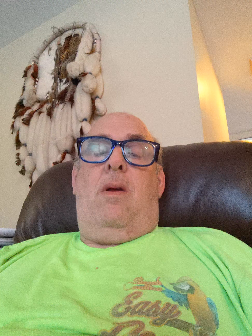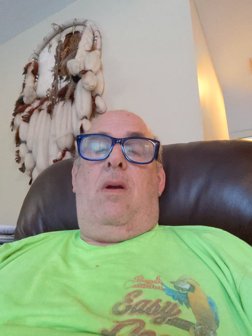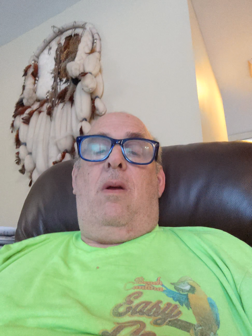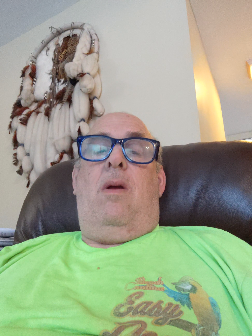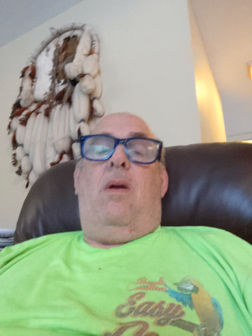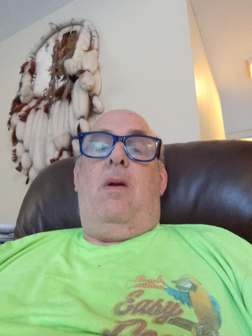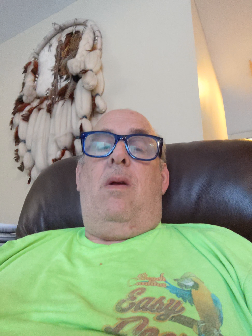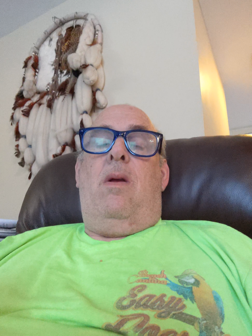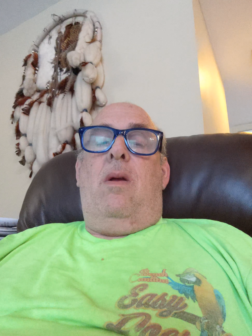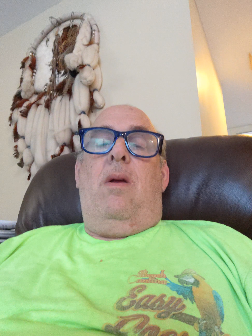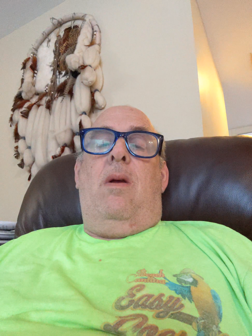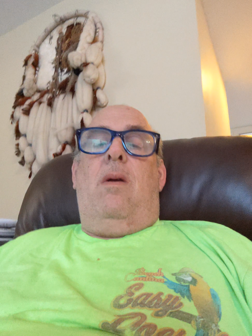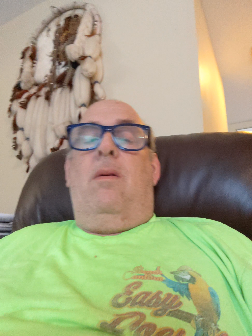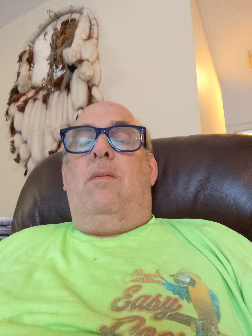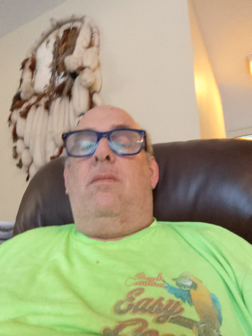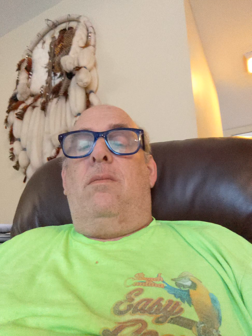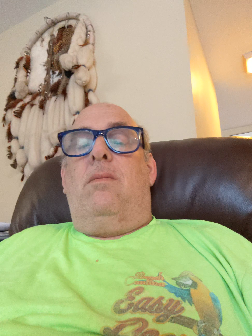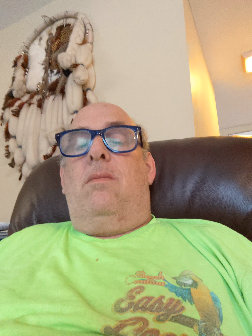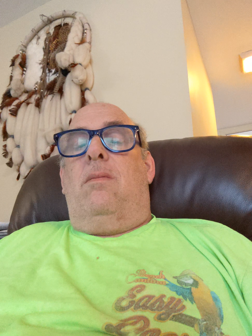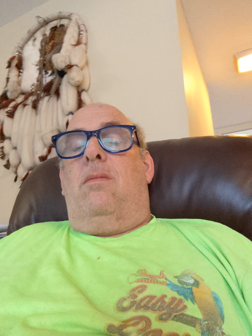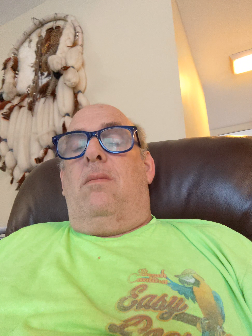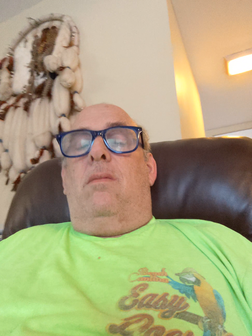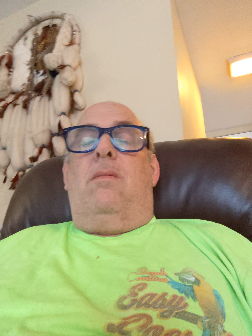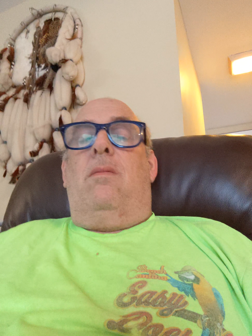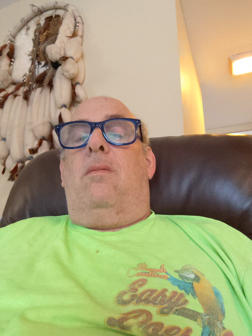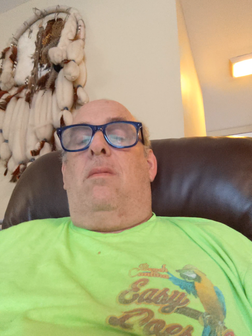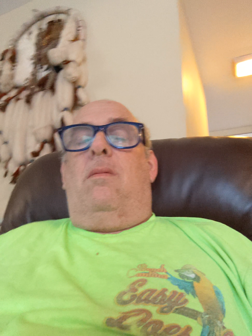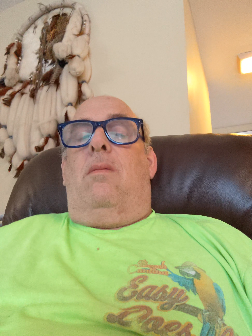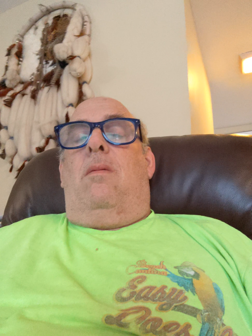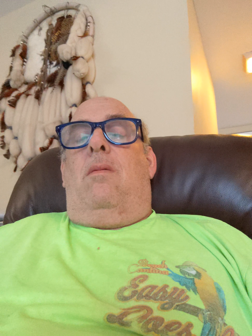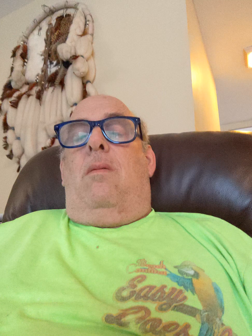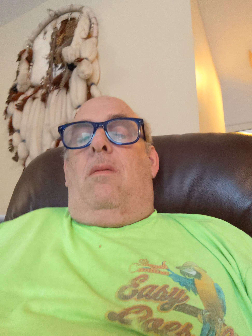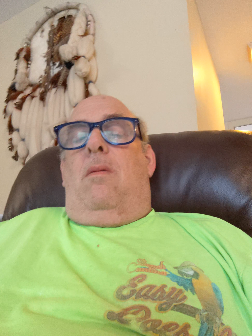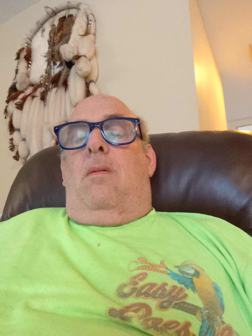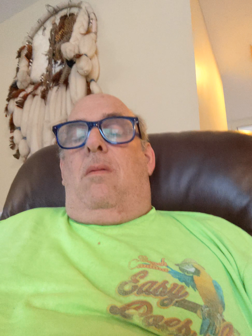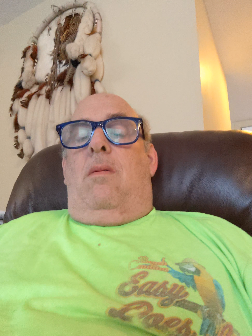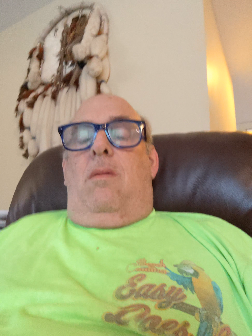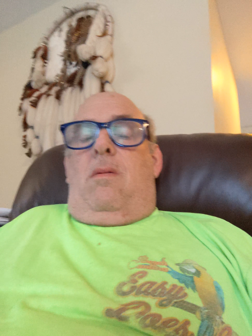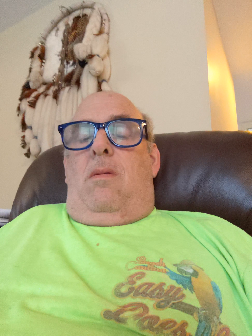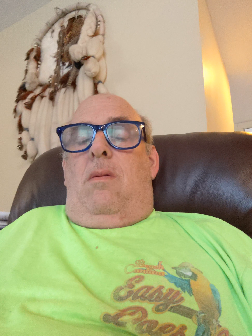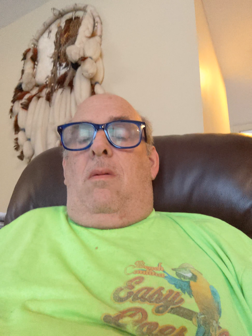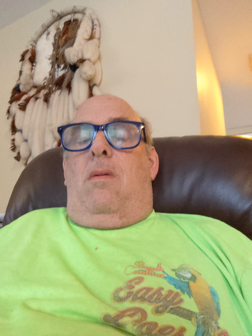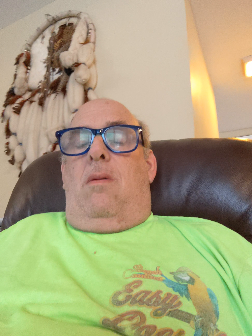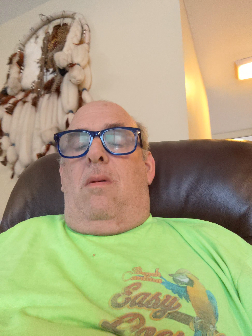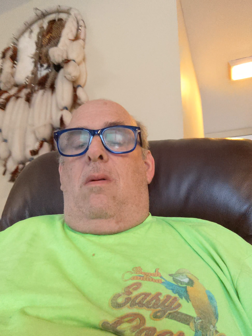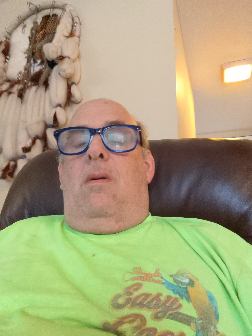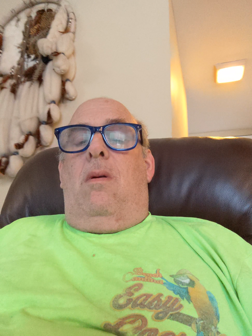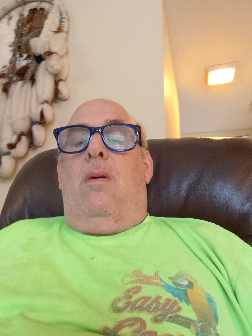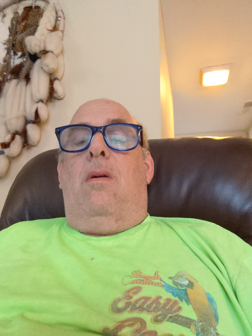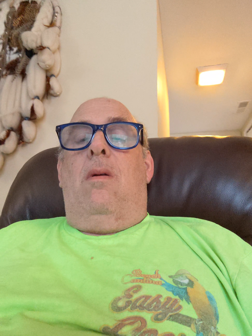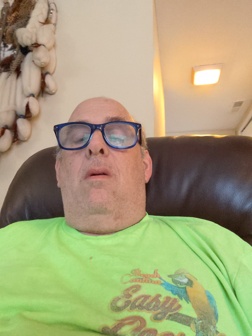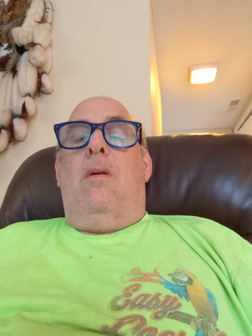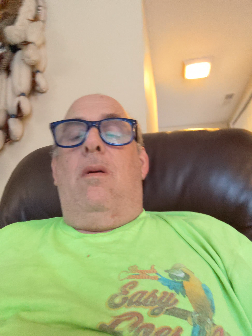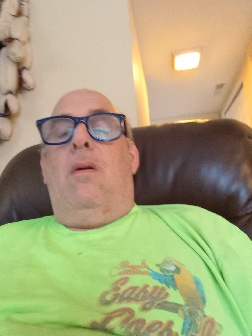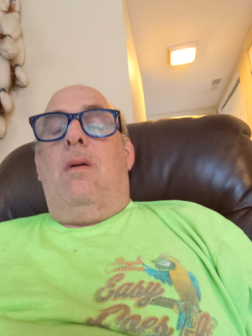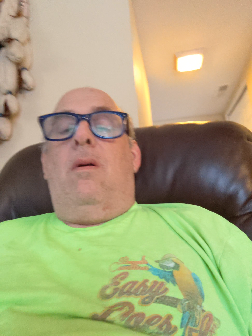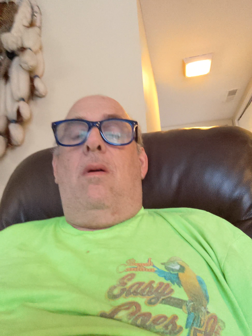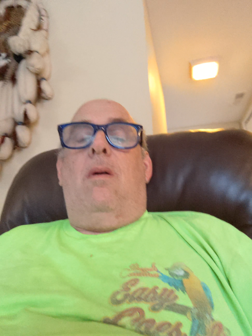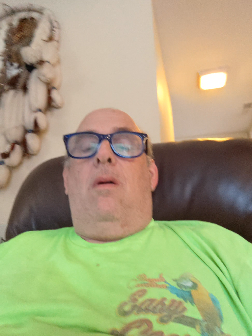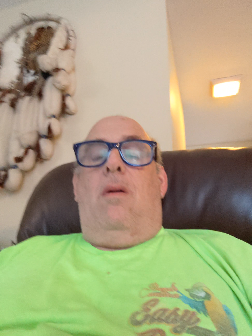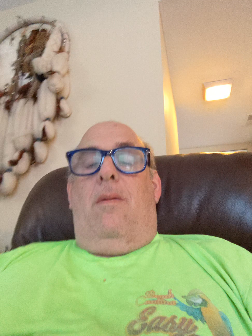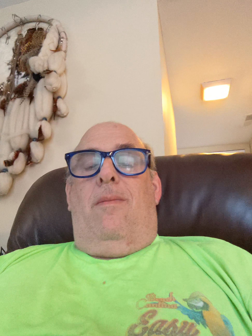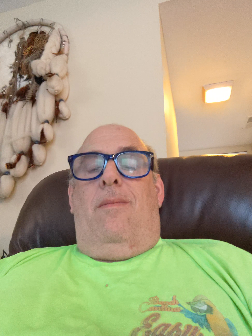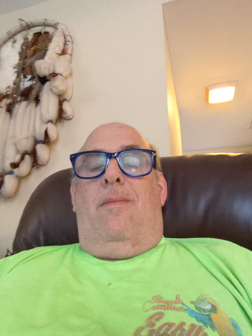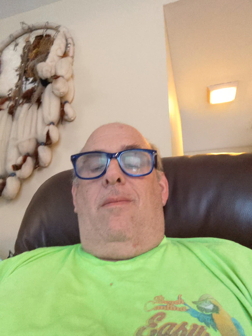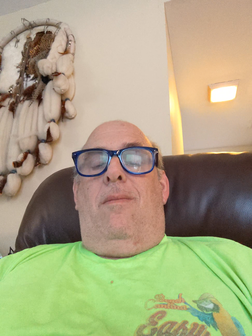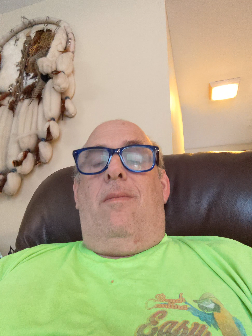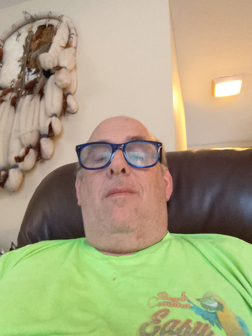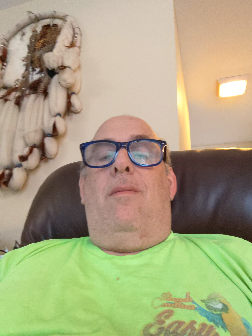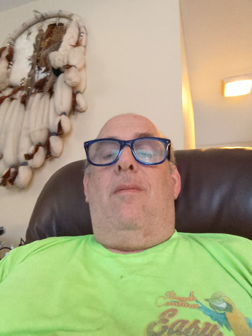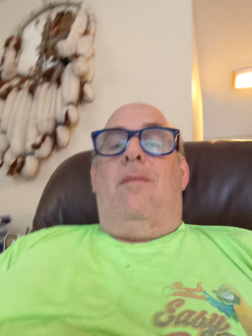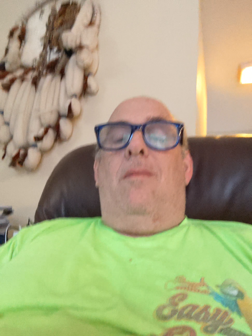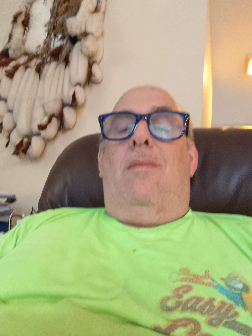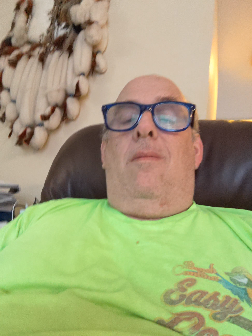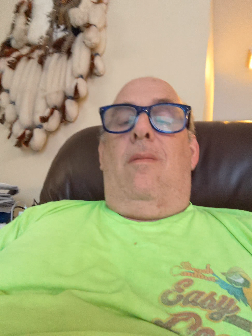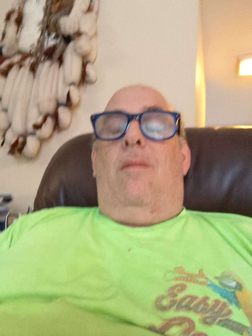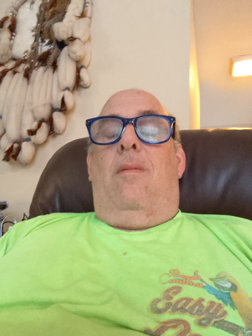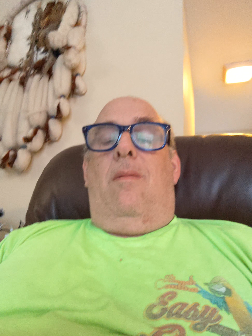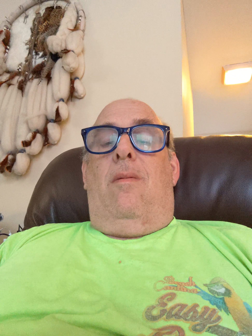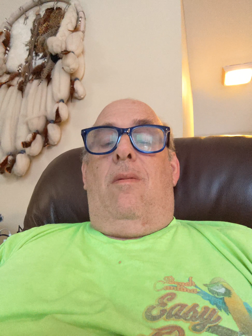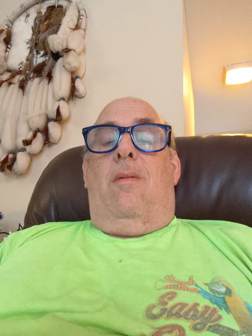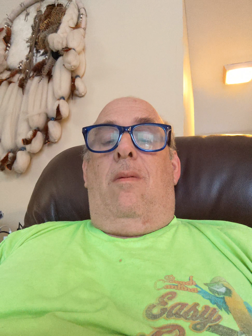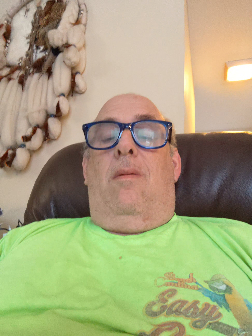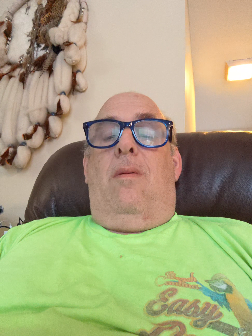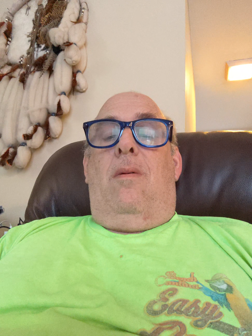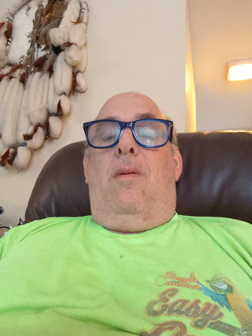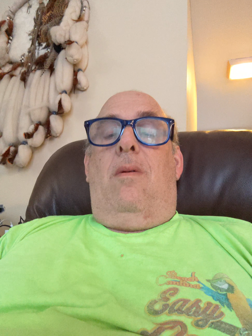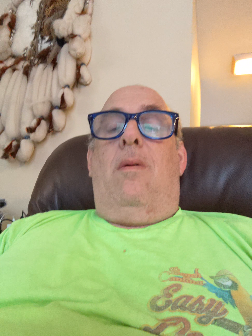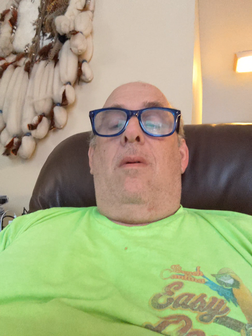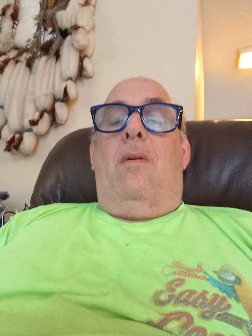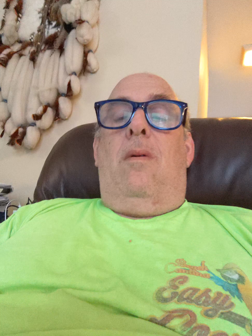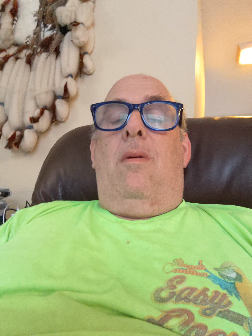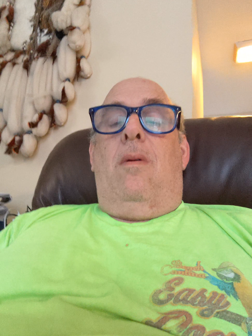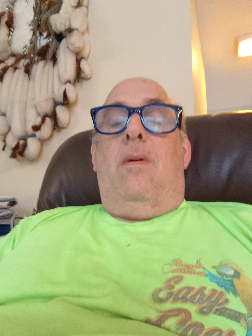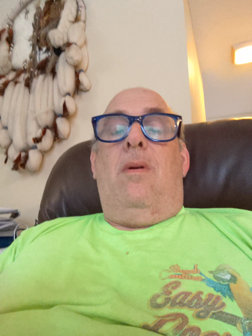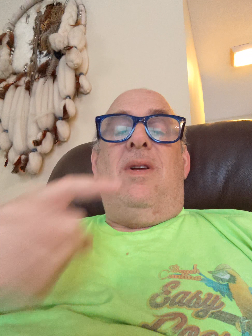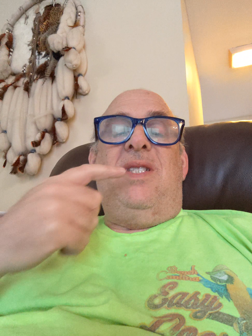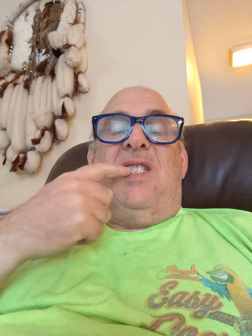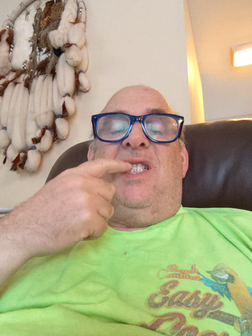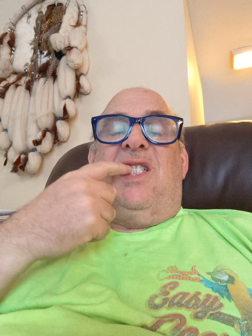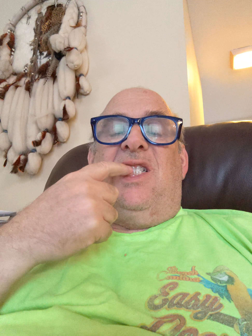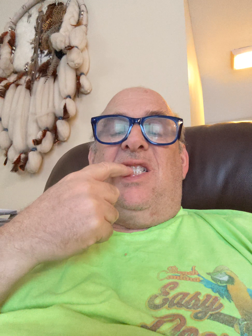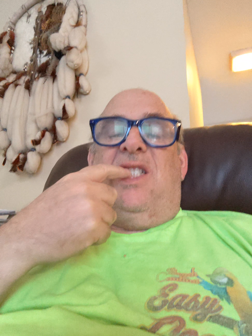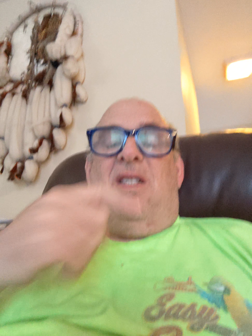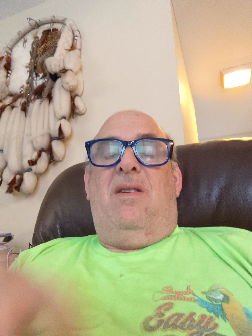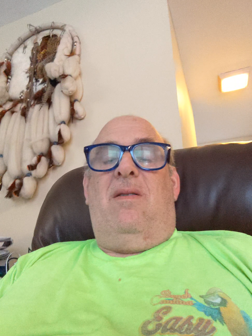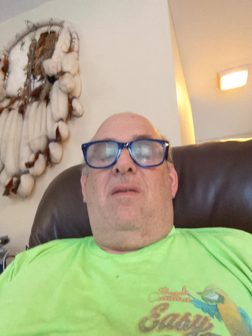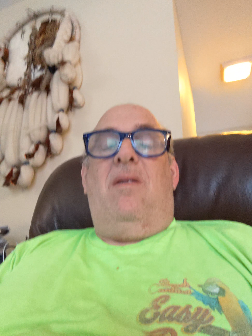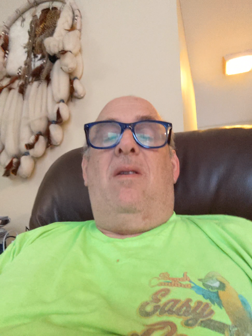tooth